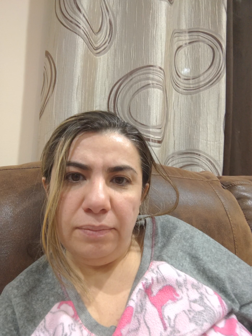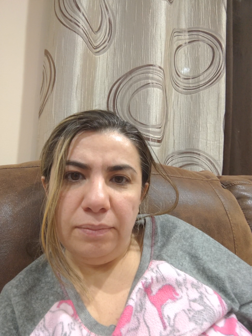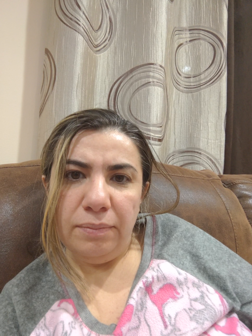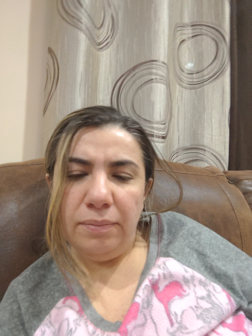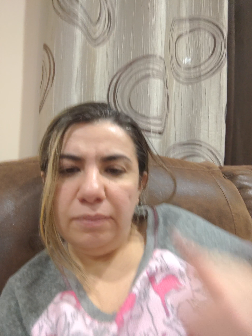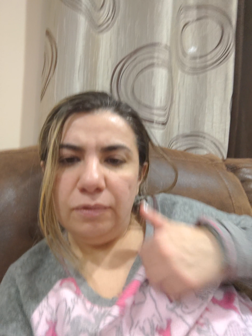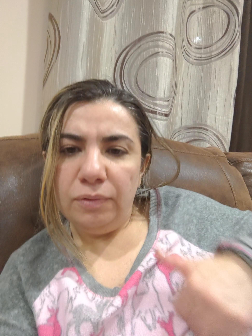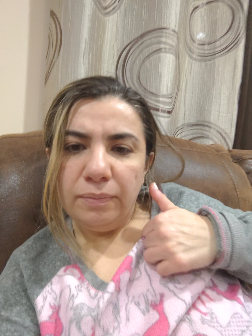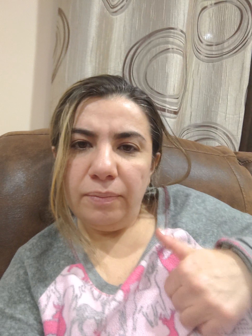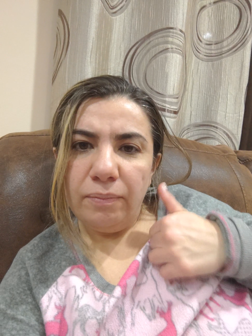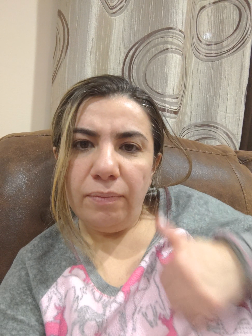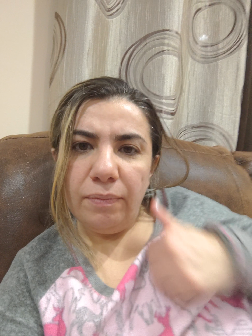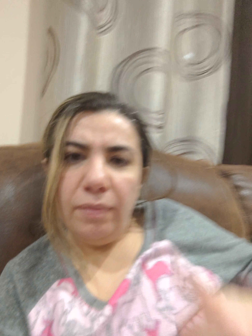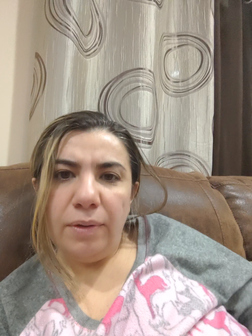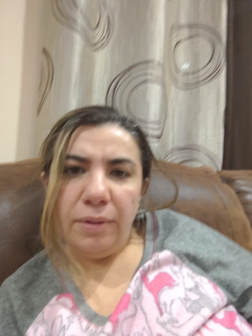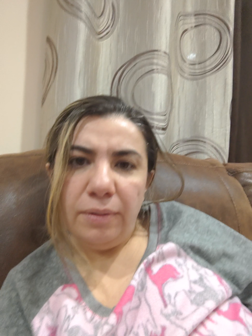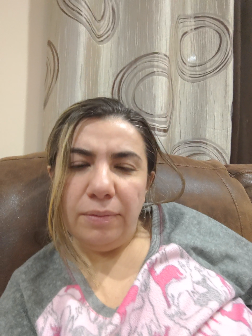bath